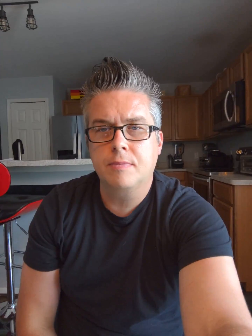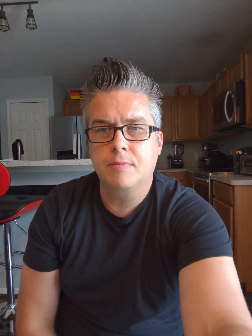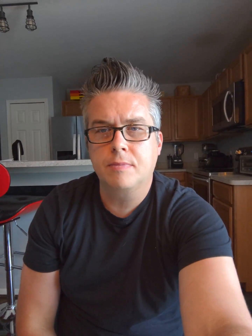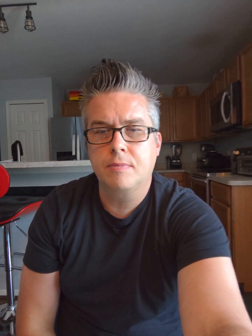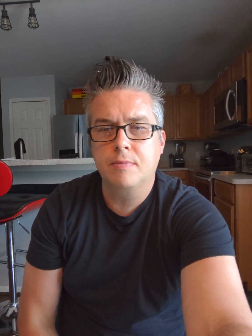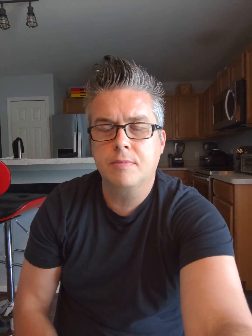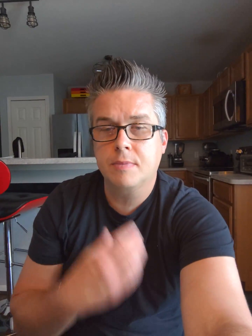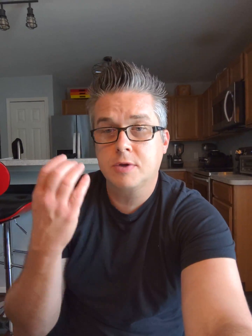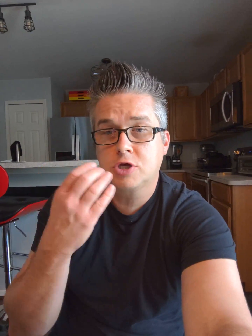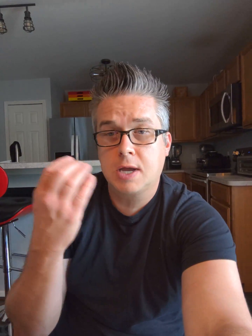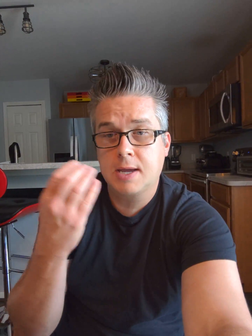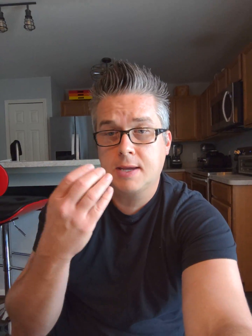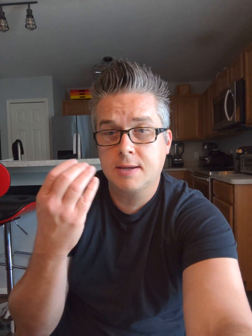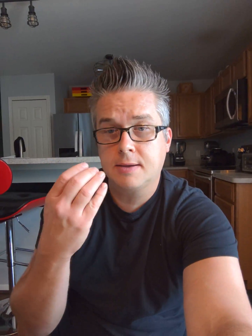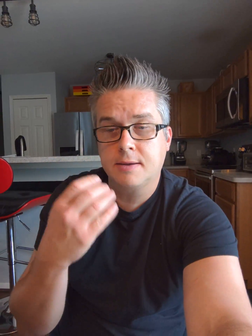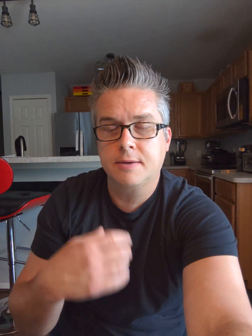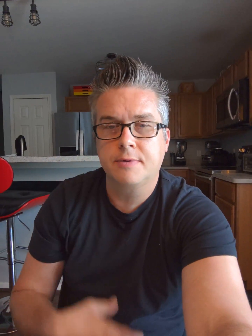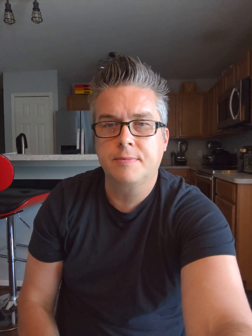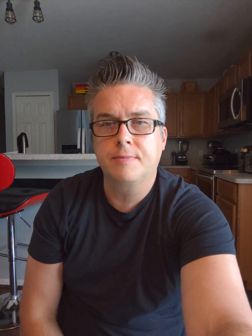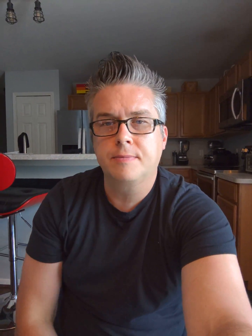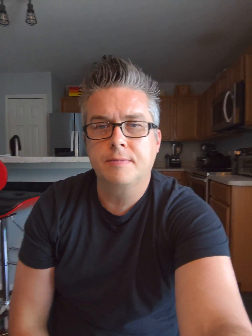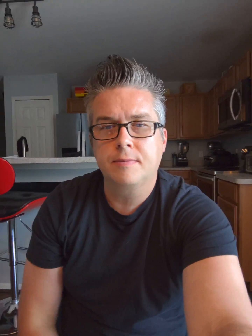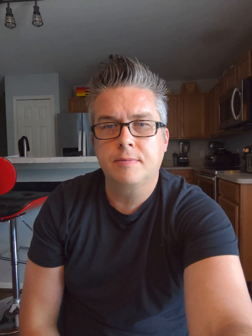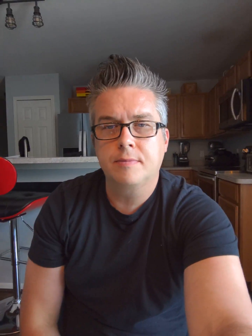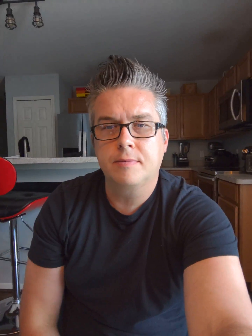shake